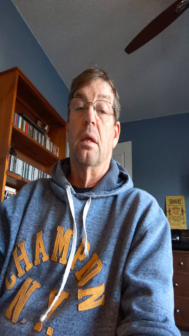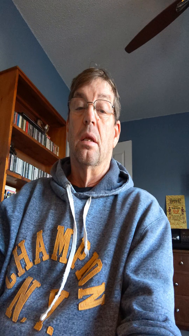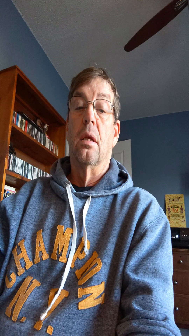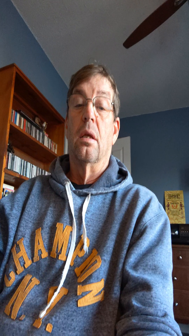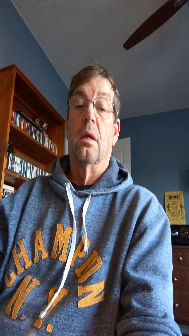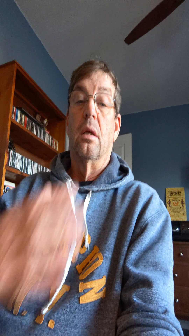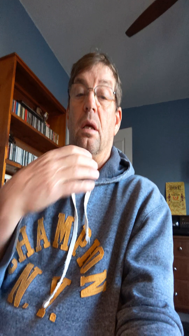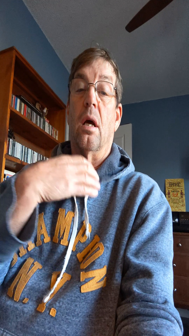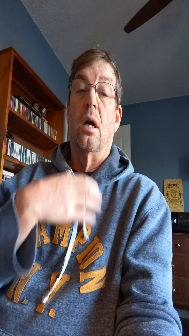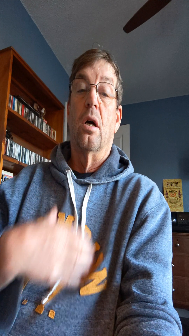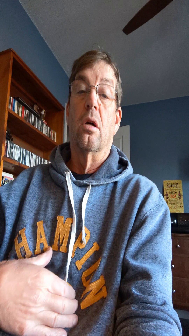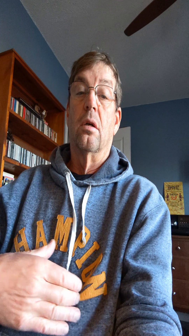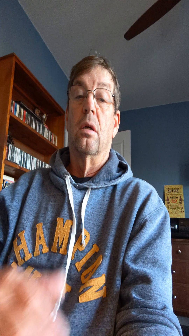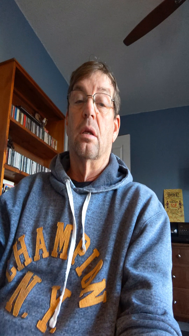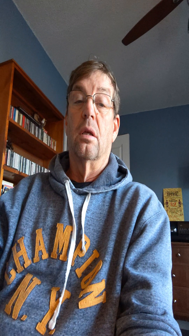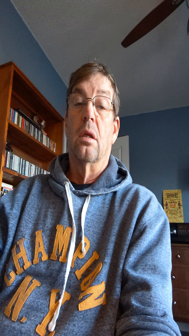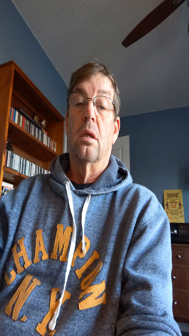hungry